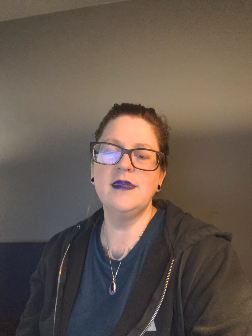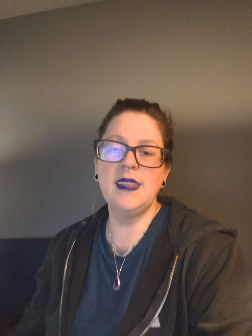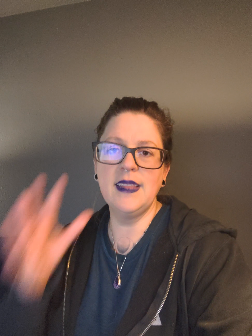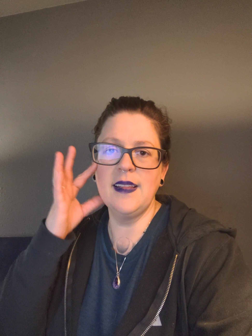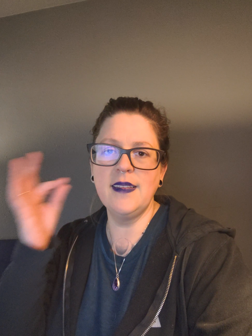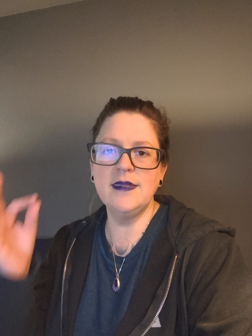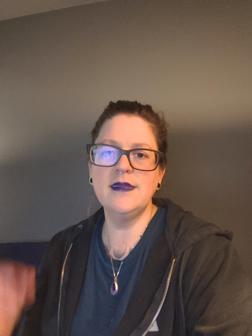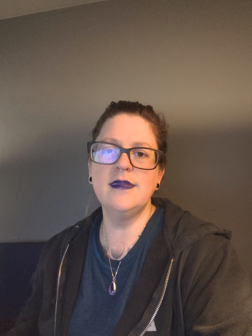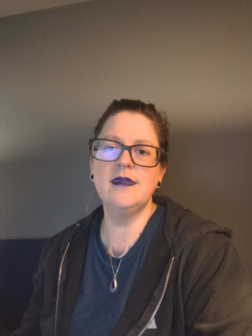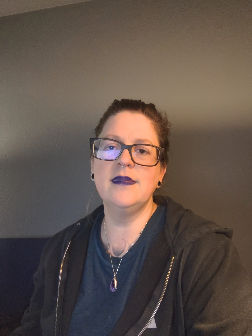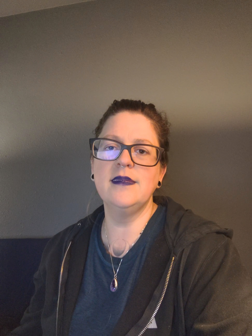cat